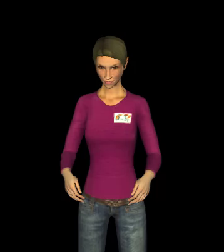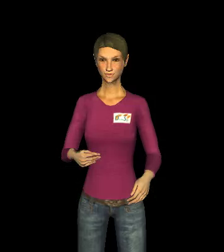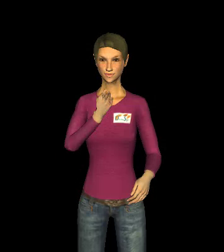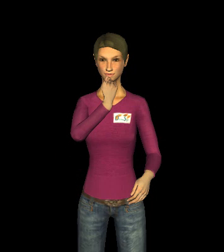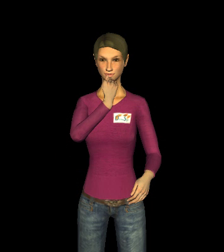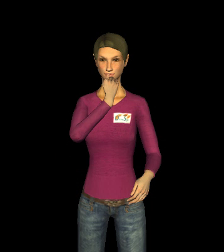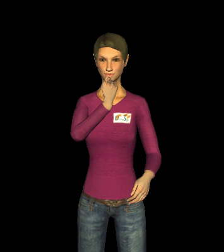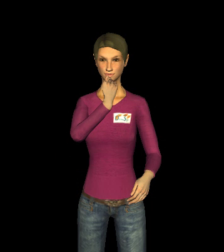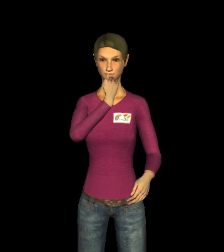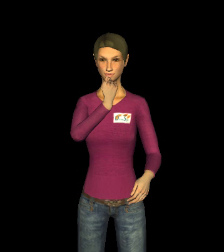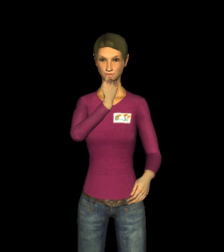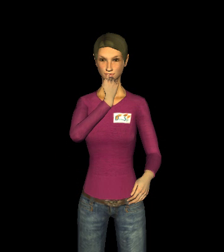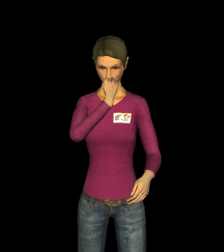وجبة